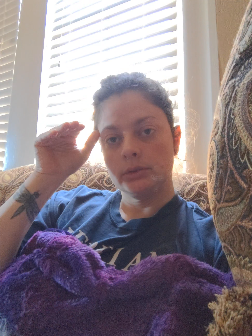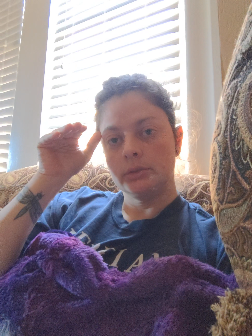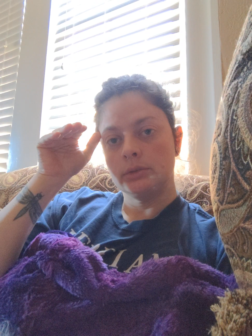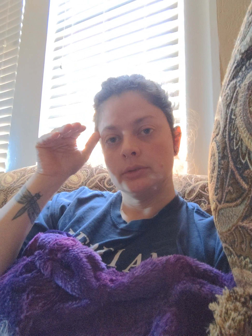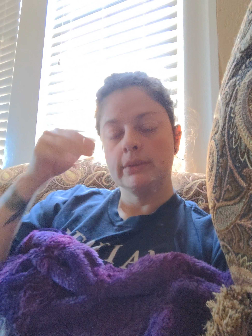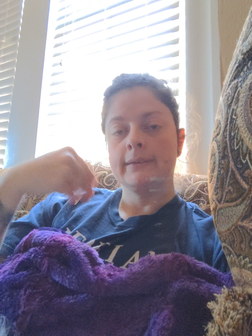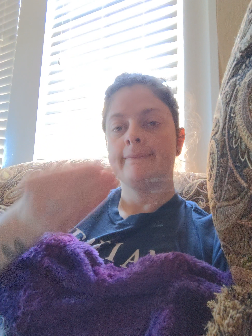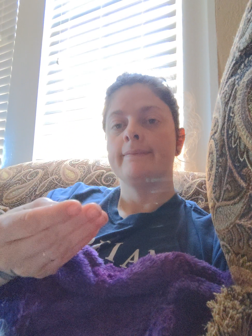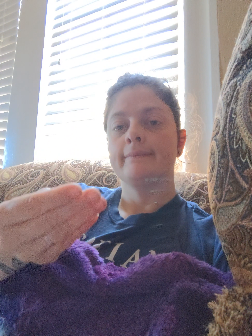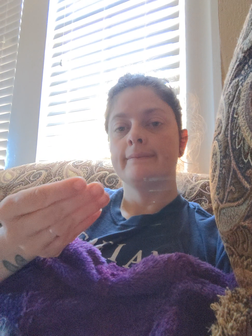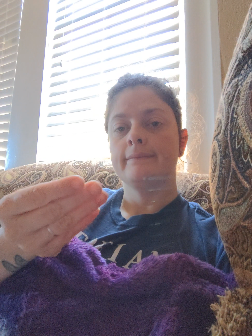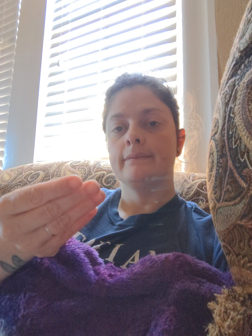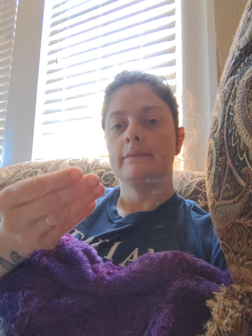give